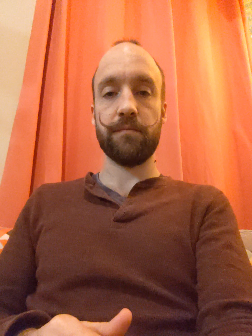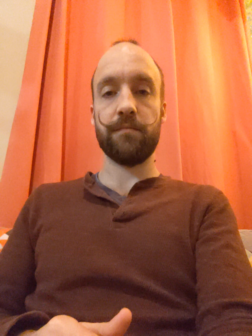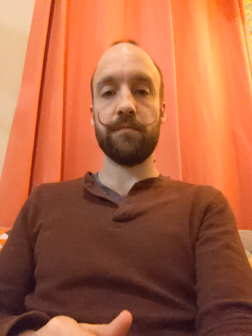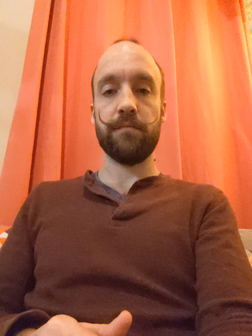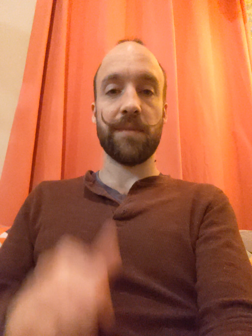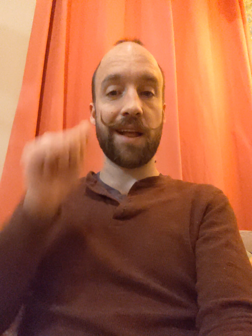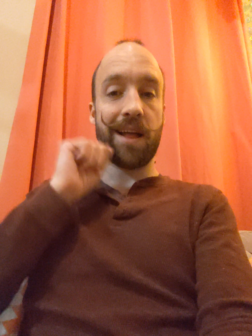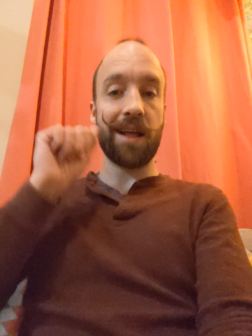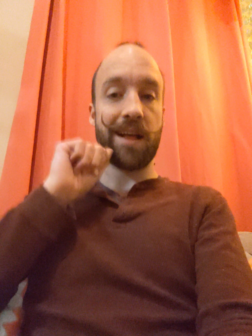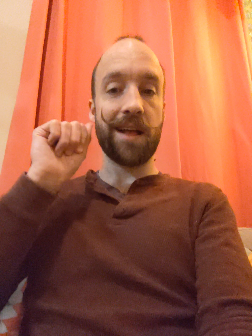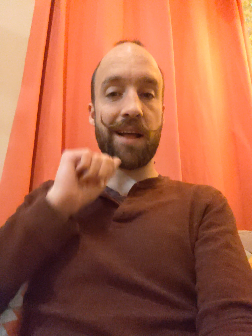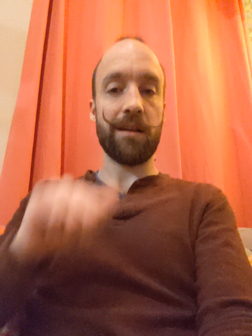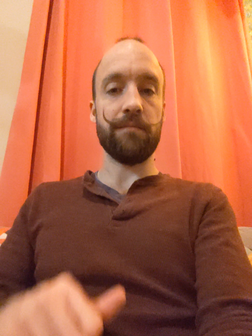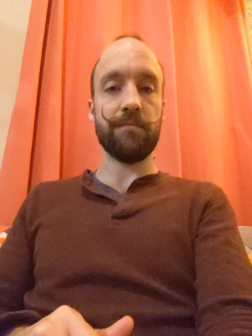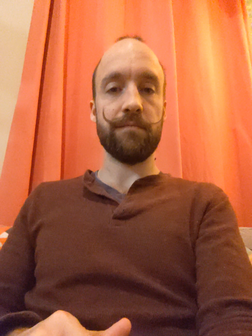aunt